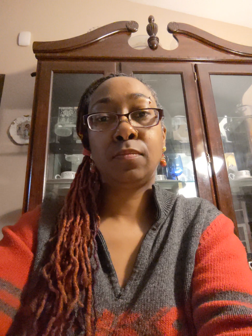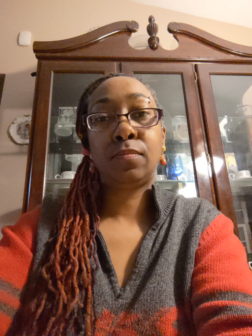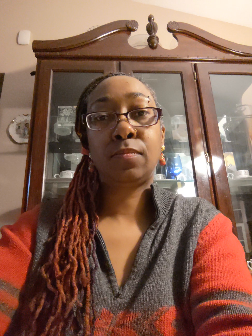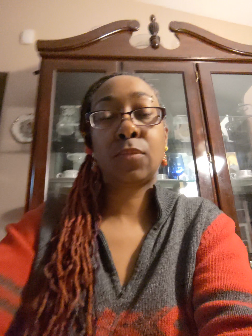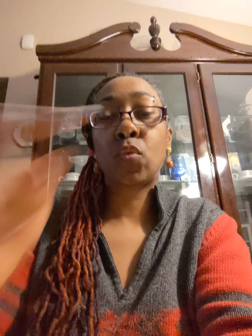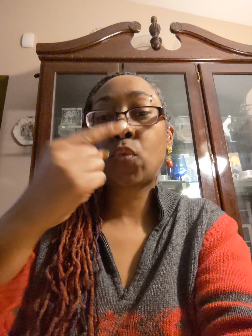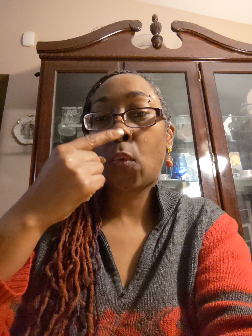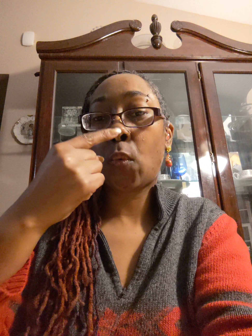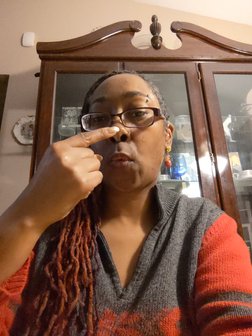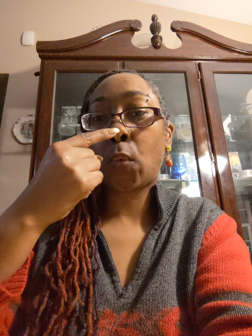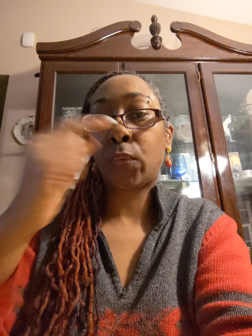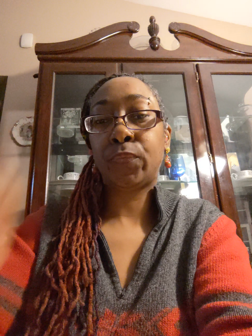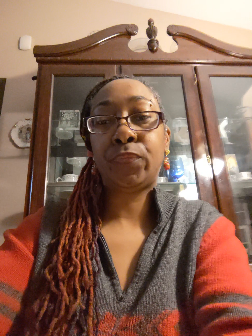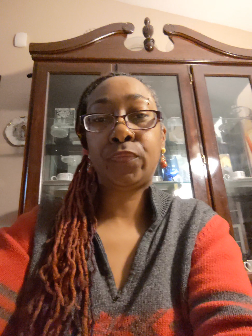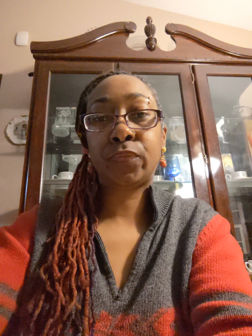nose